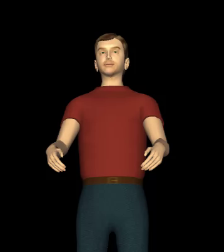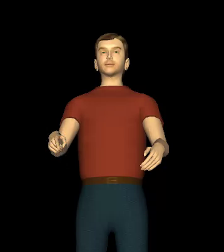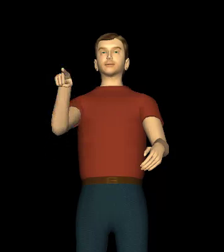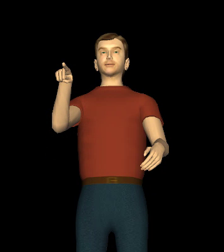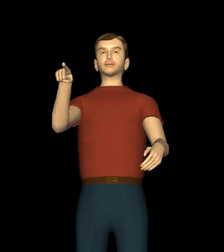أنت